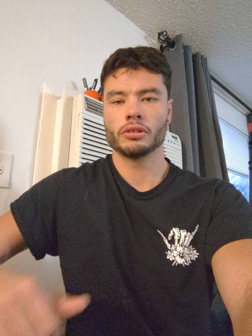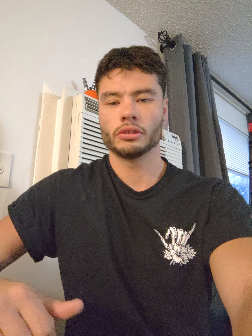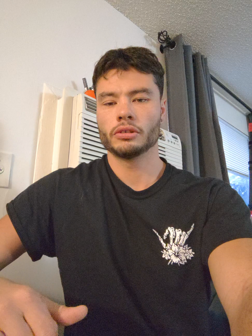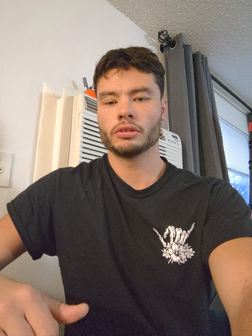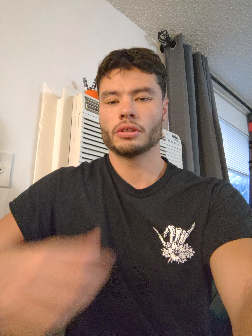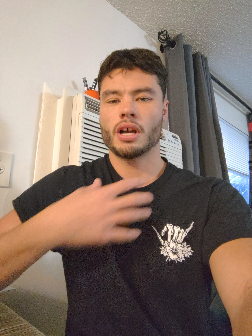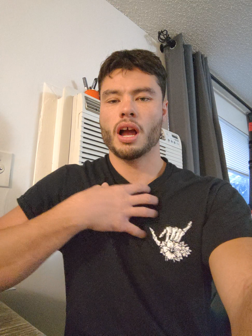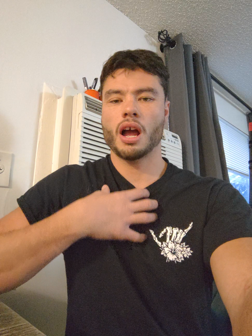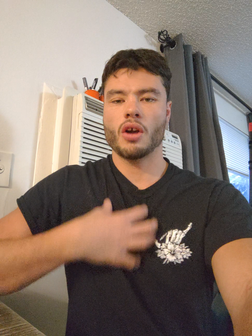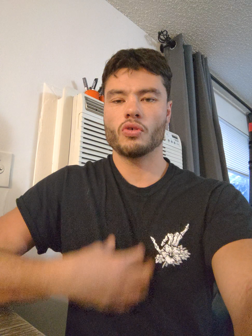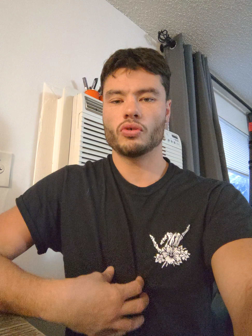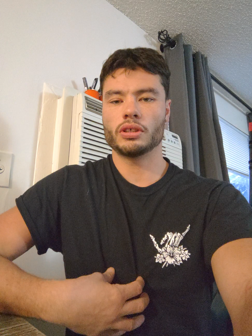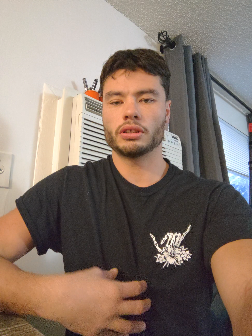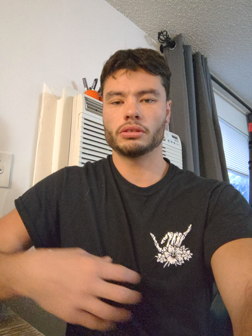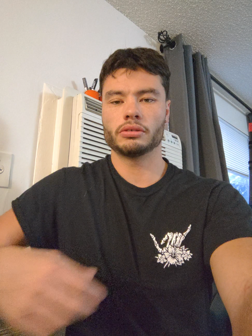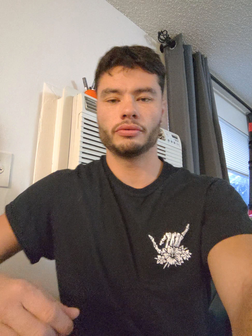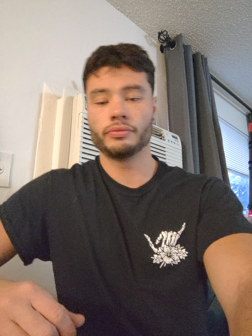hungry